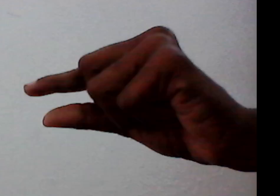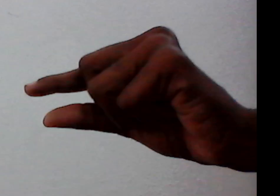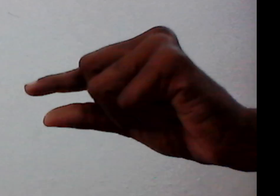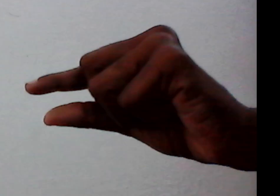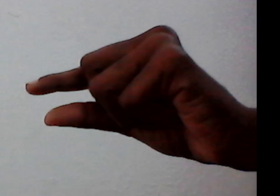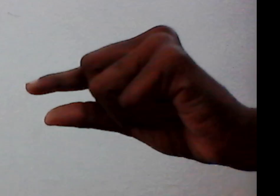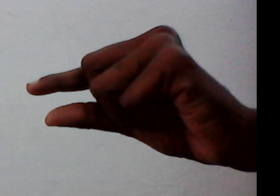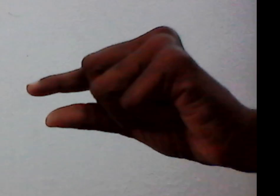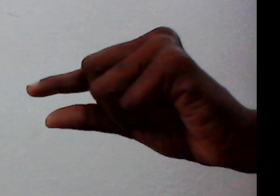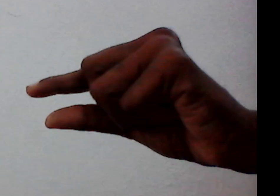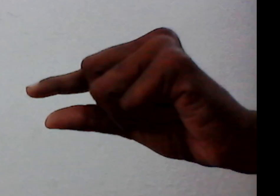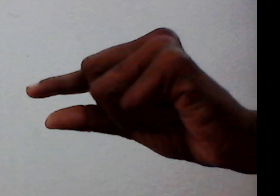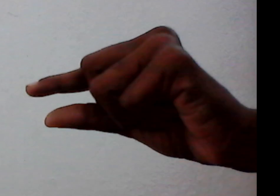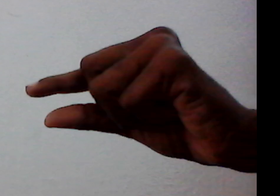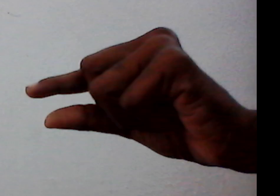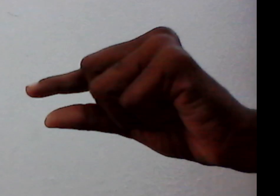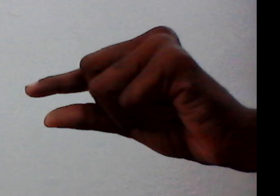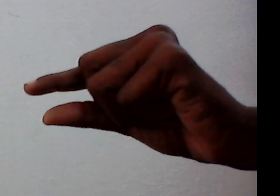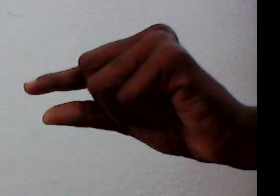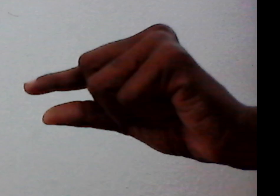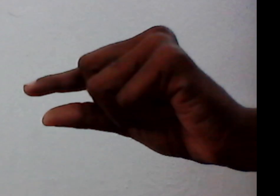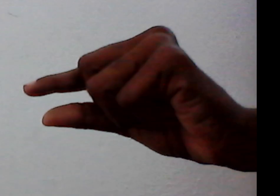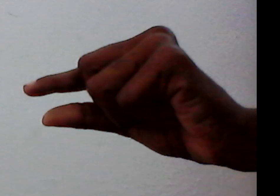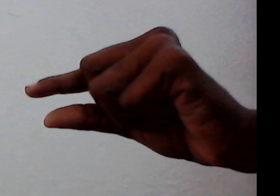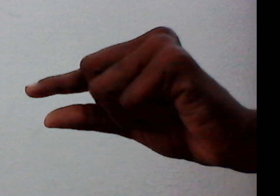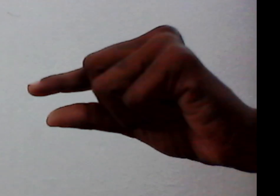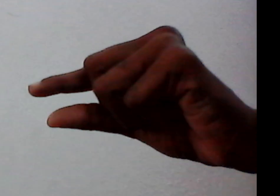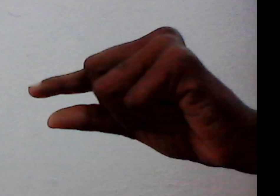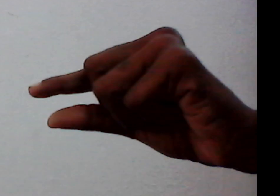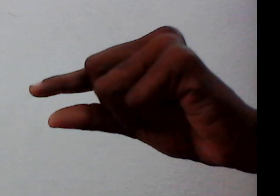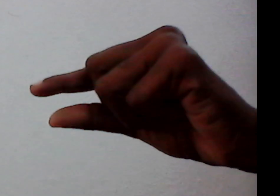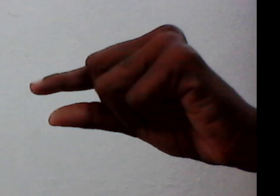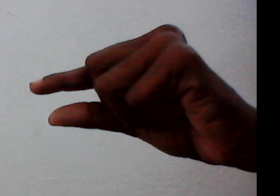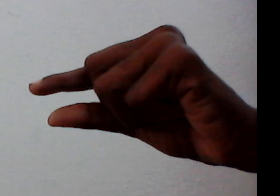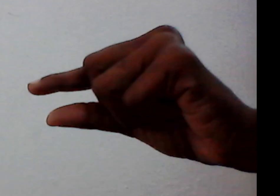ഉ